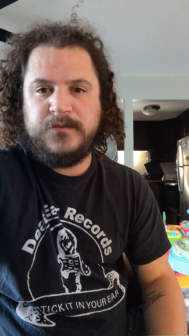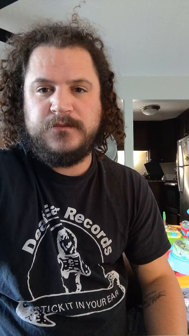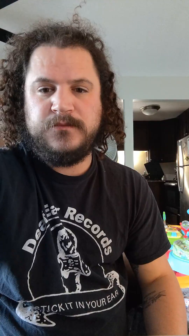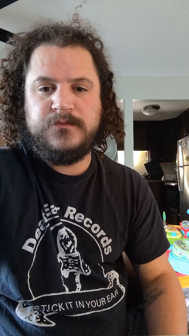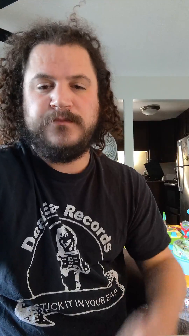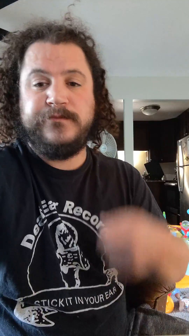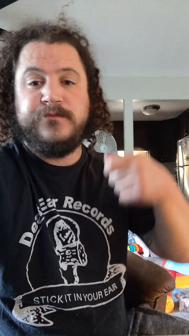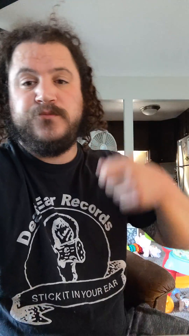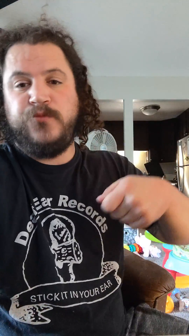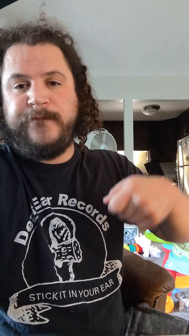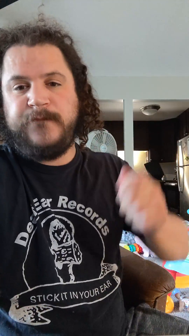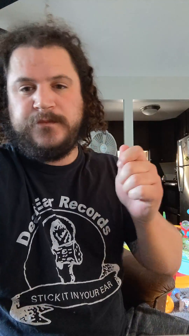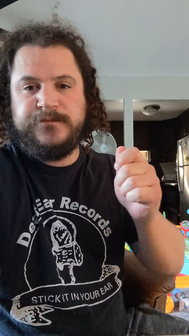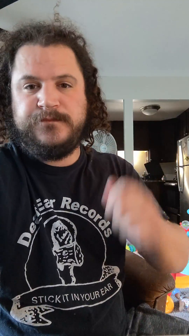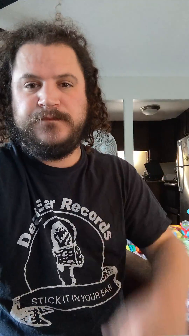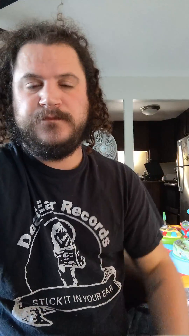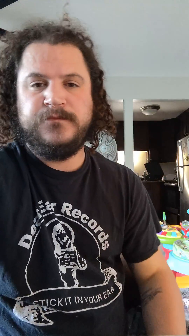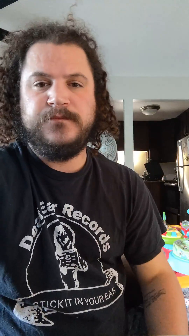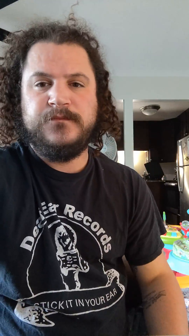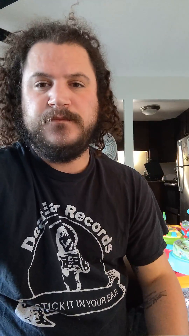shovel